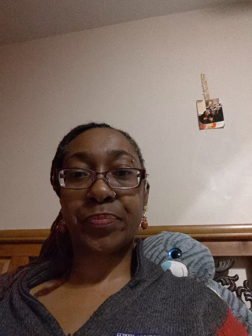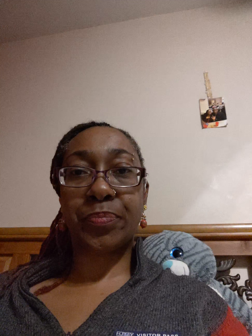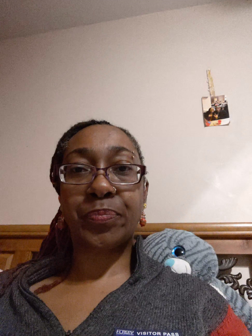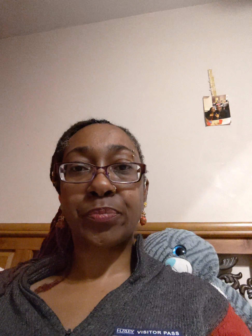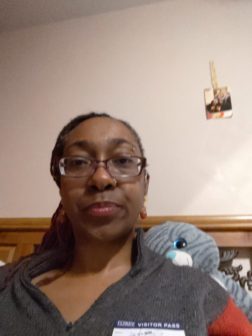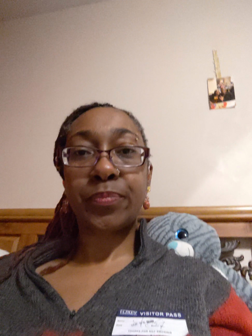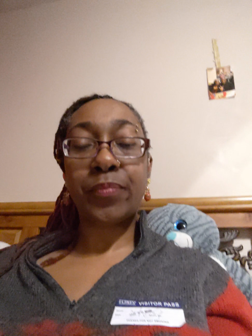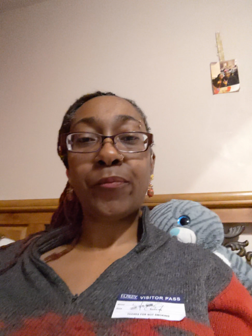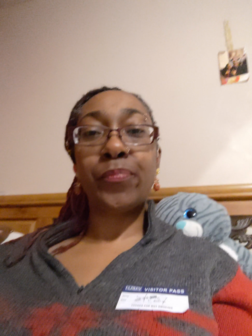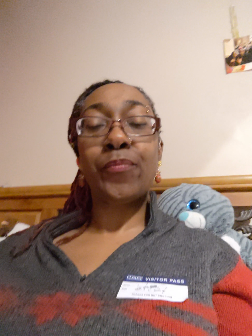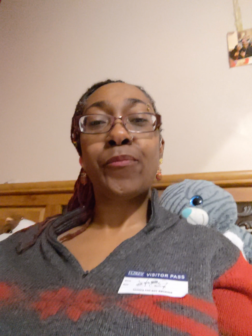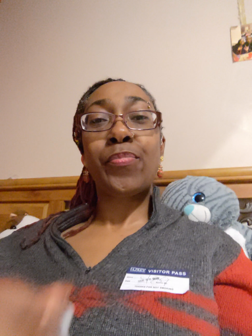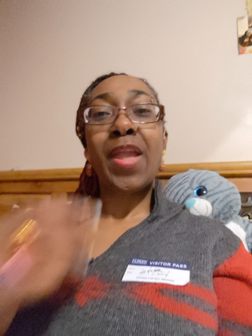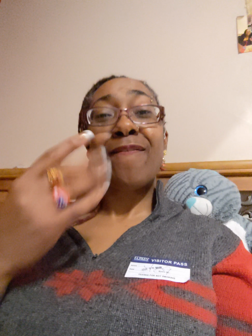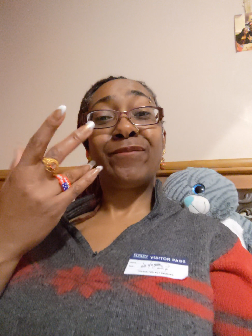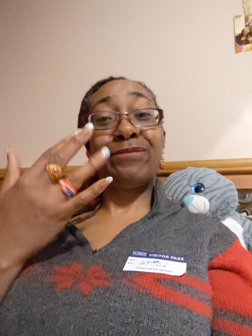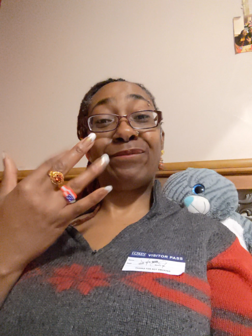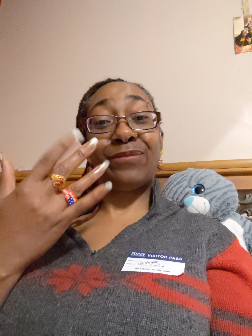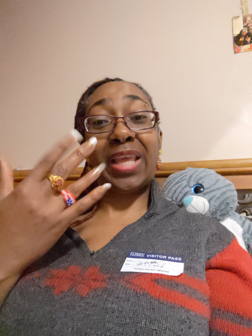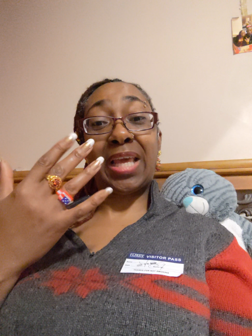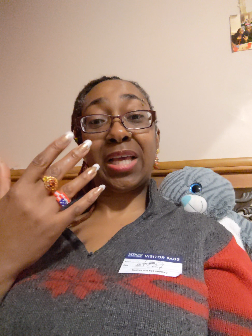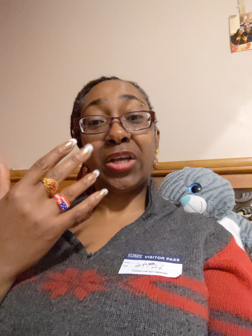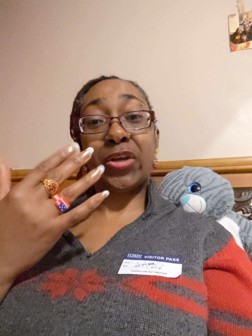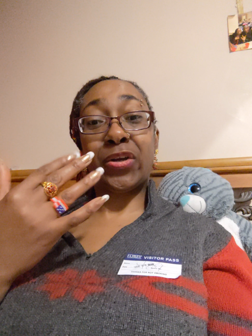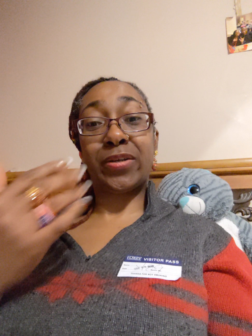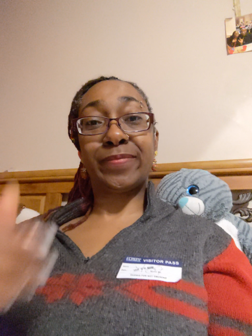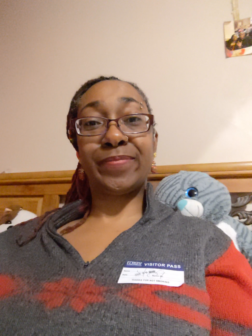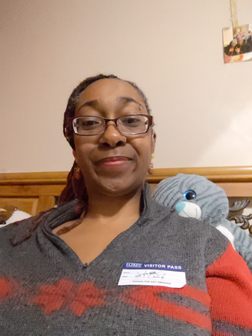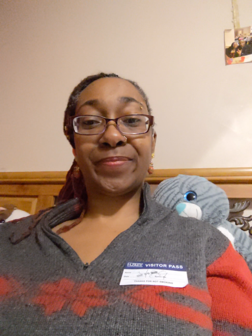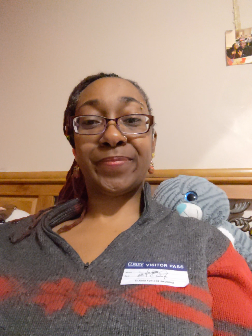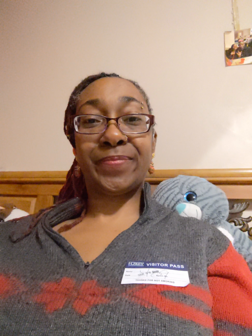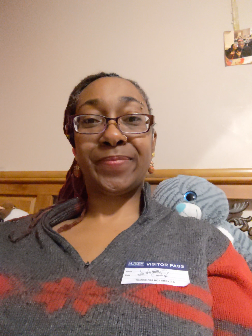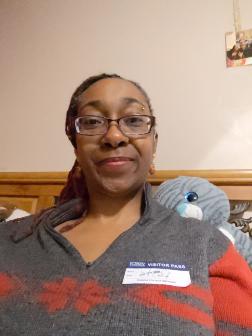finger